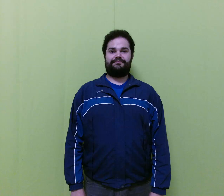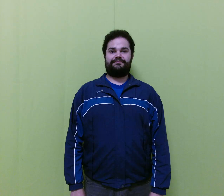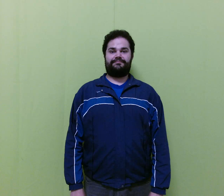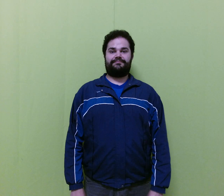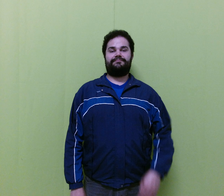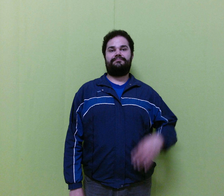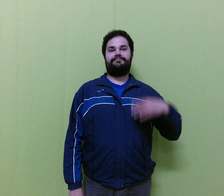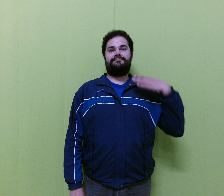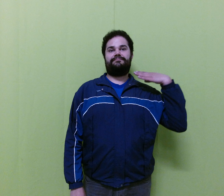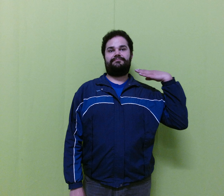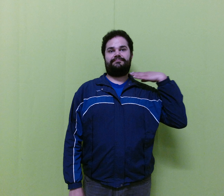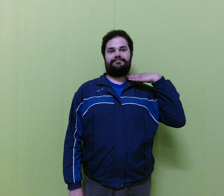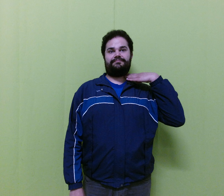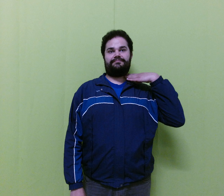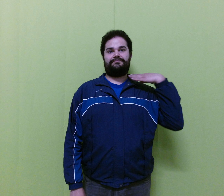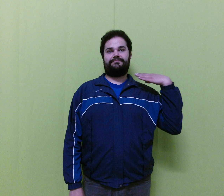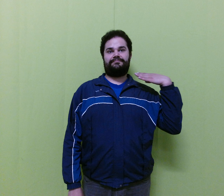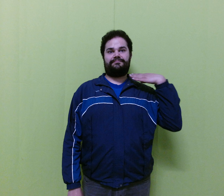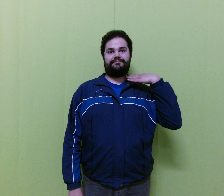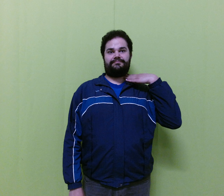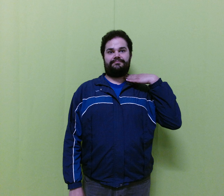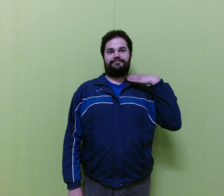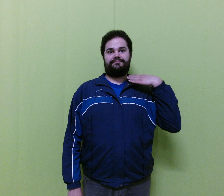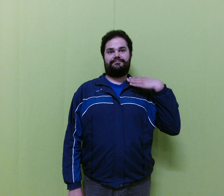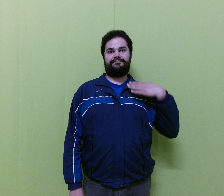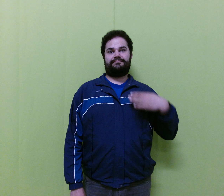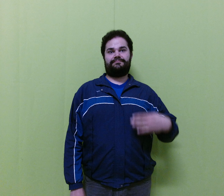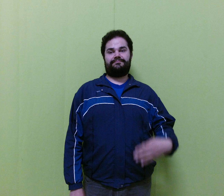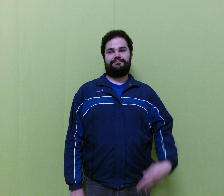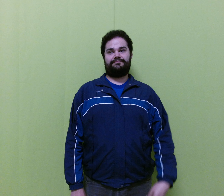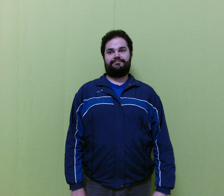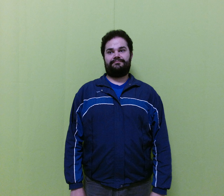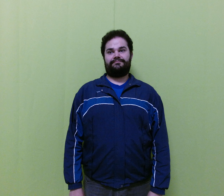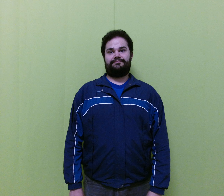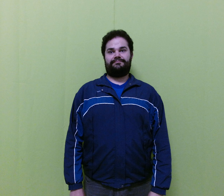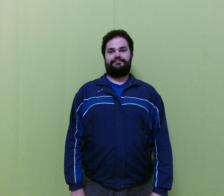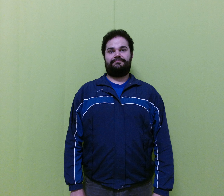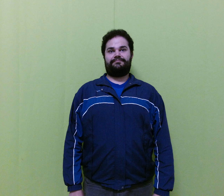banco